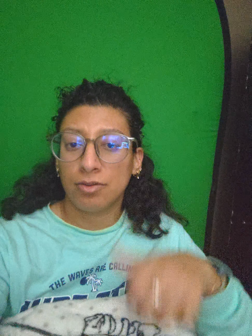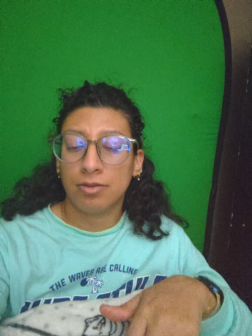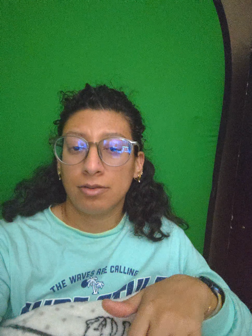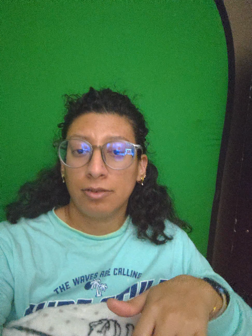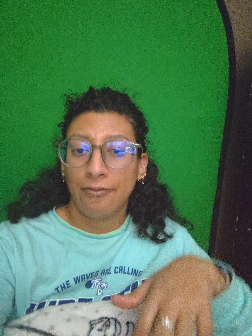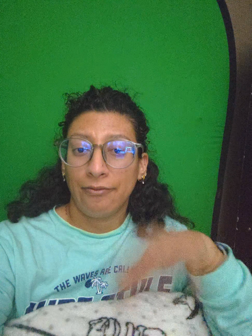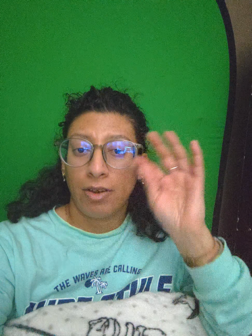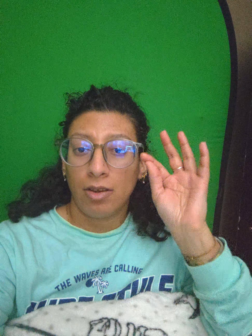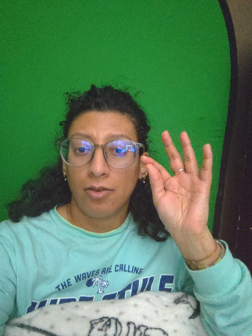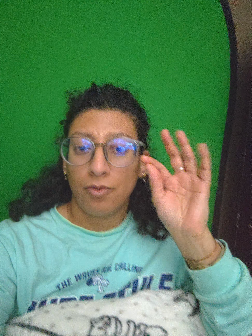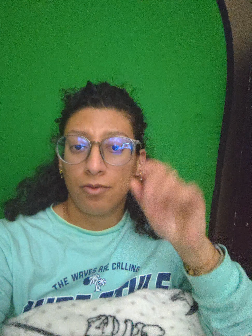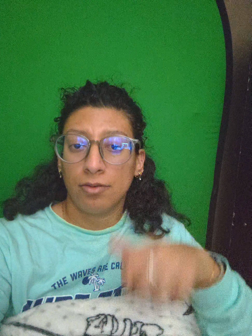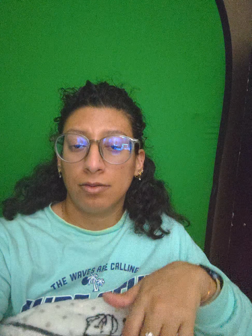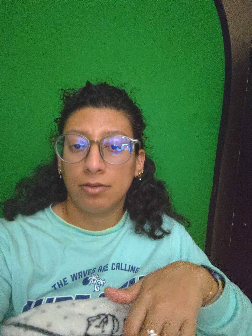find